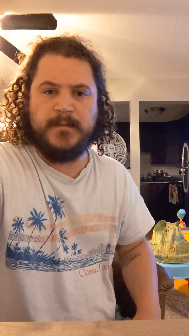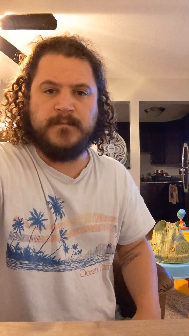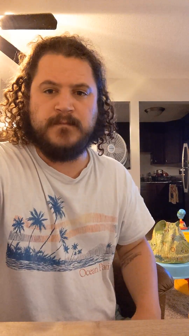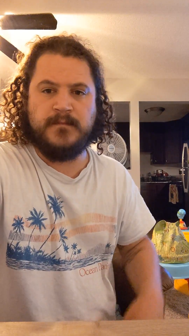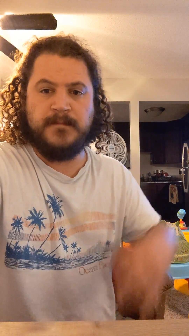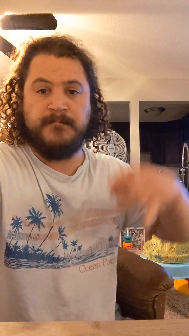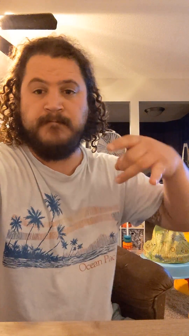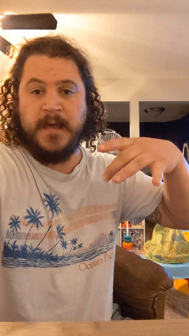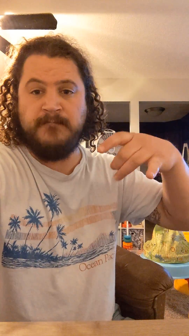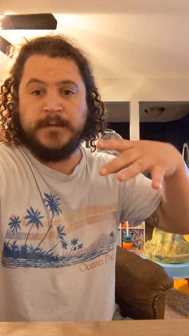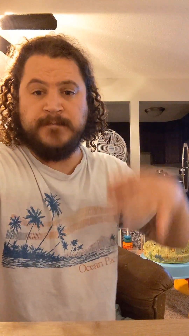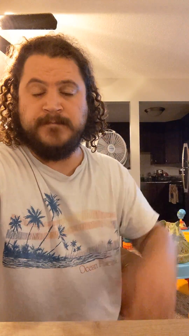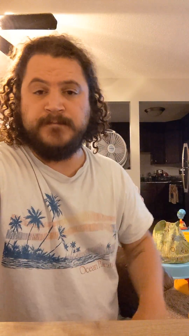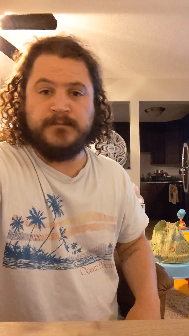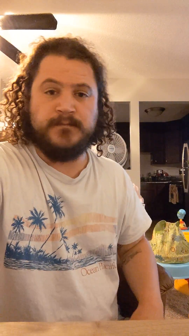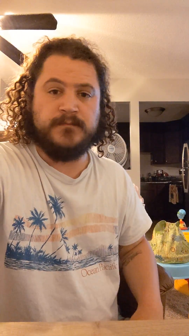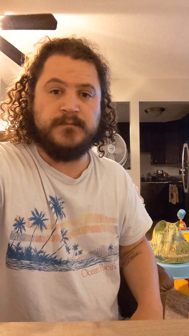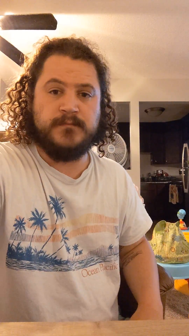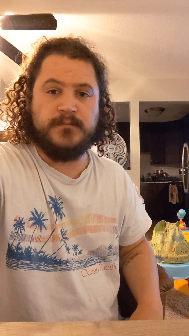pumpkin